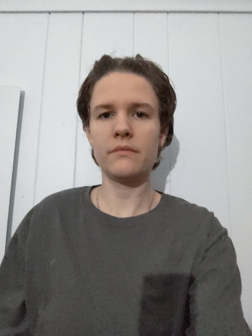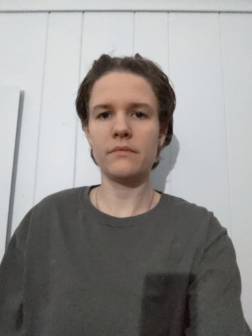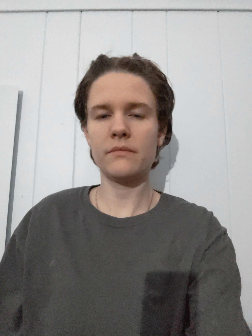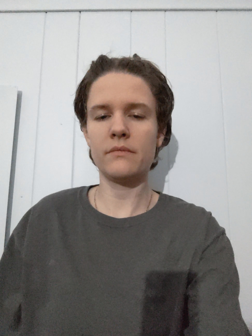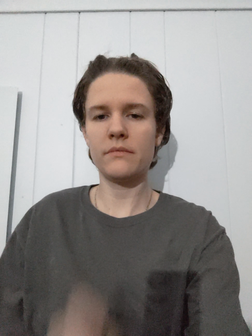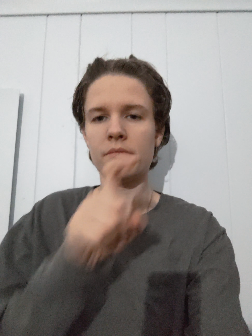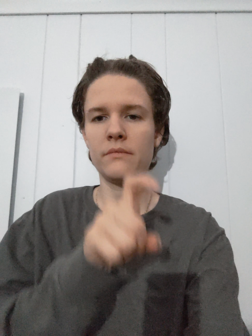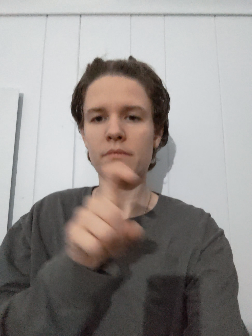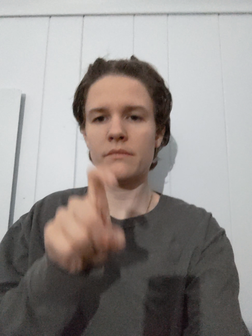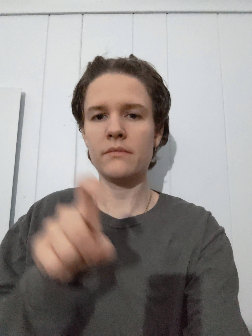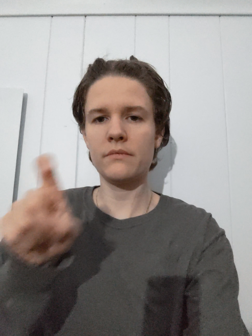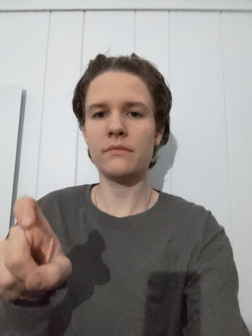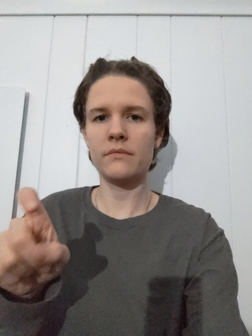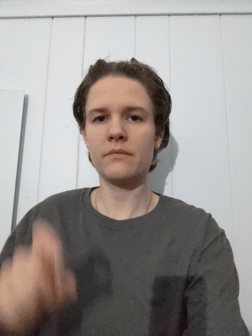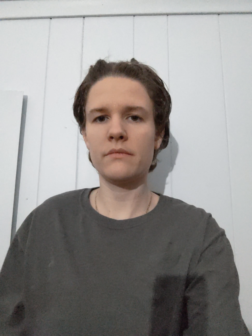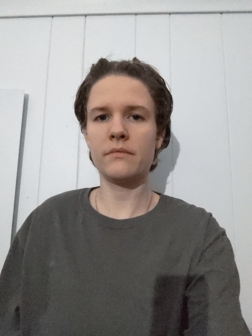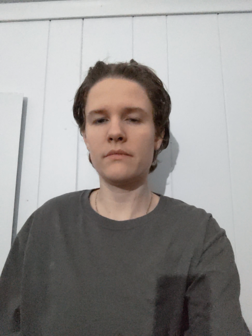closet